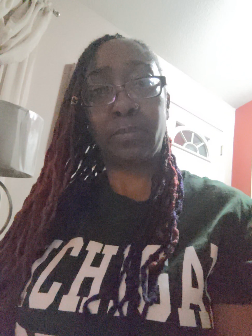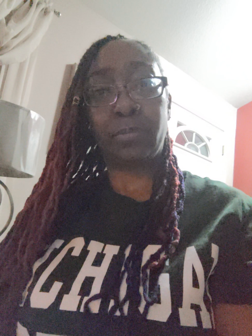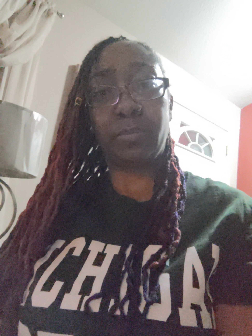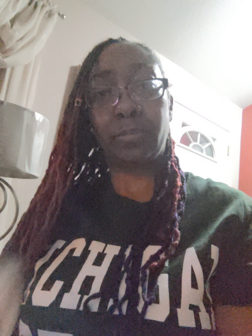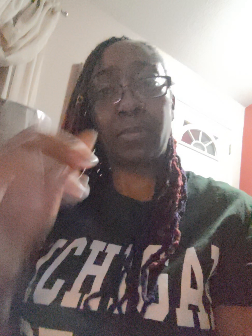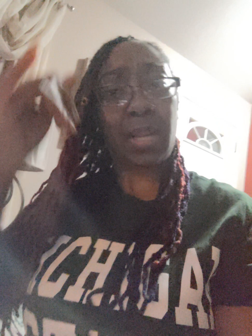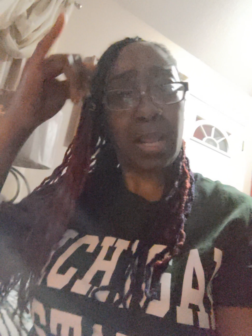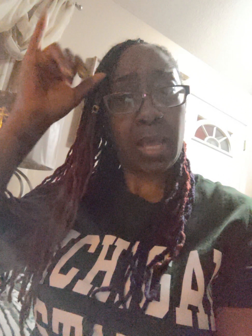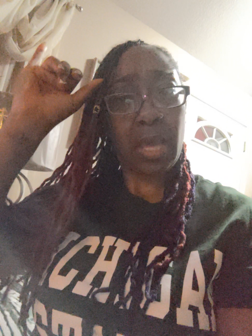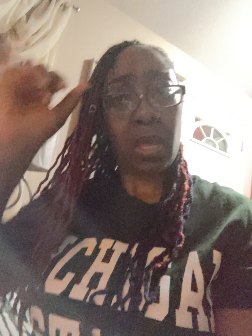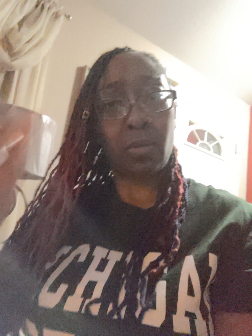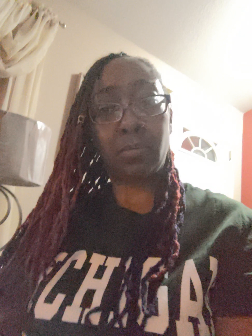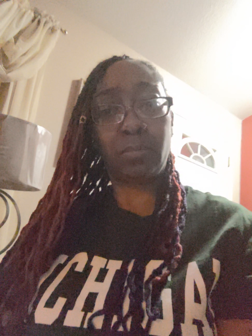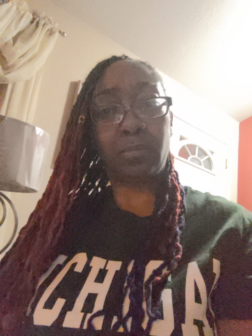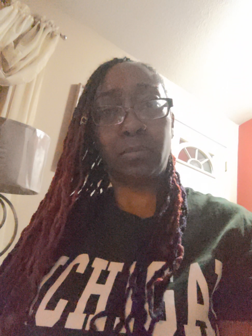cow